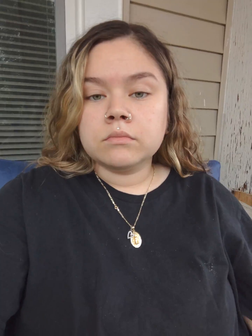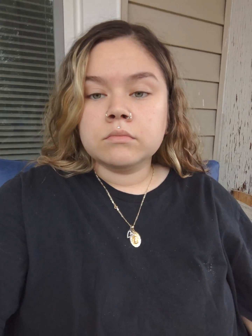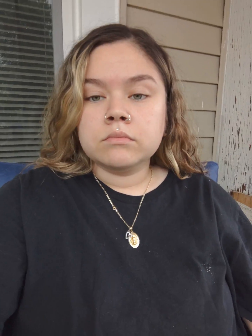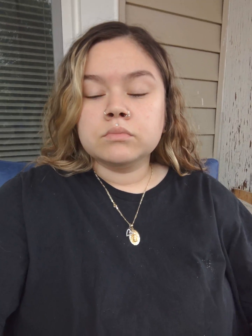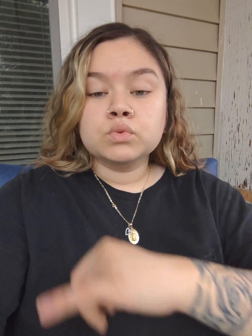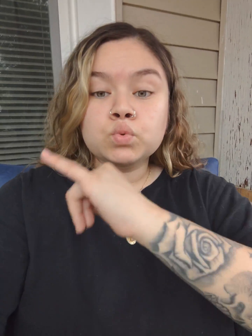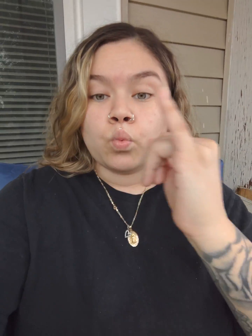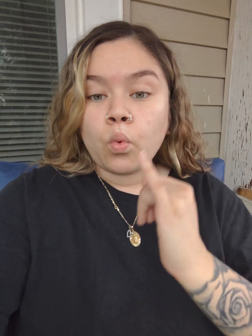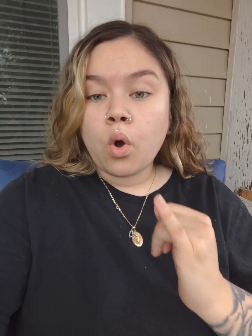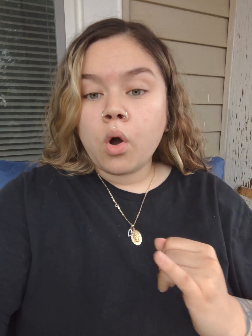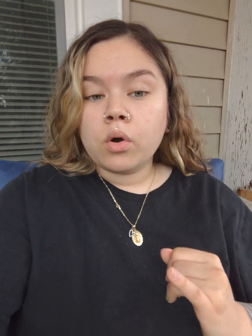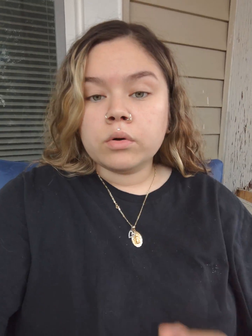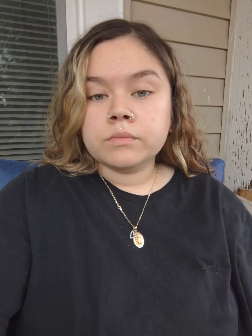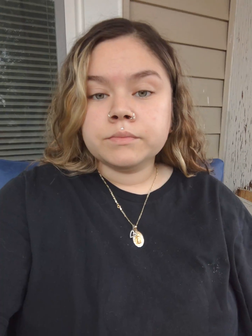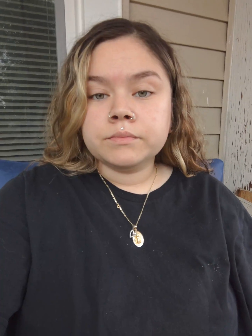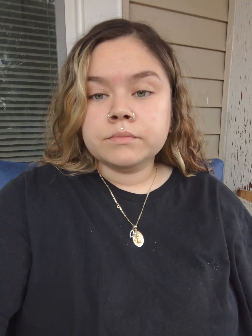draw